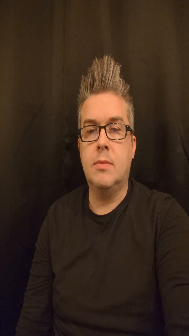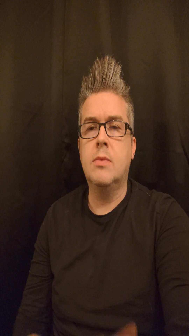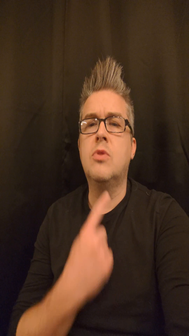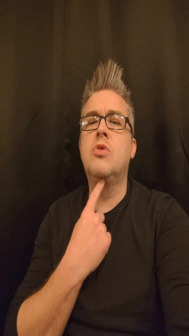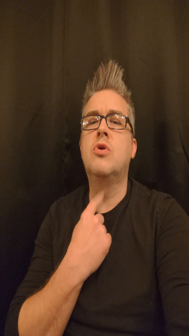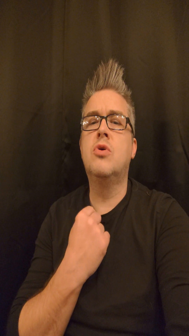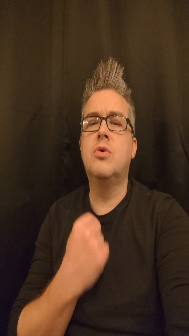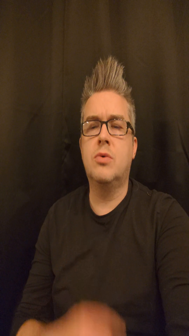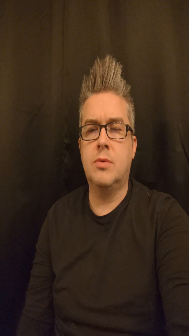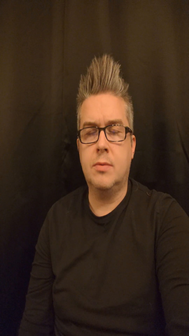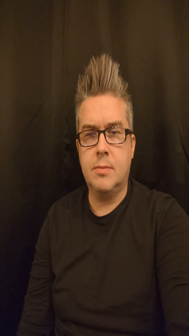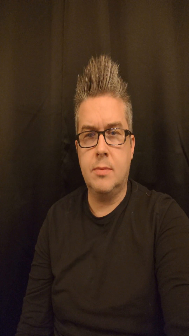thirsty